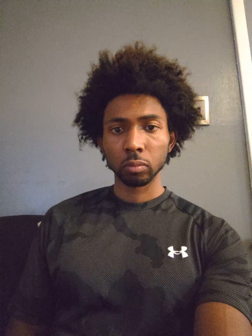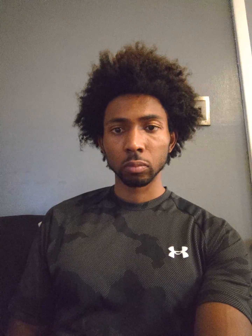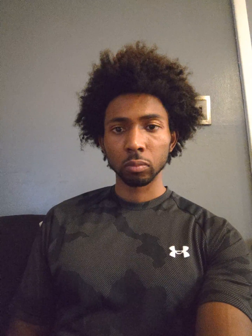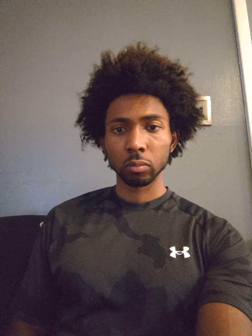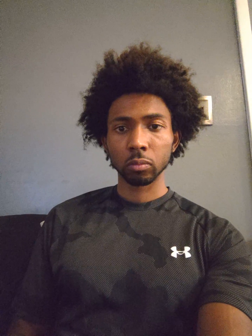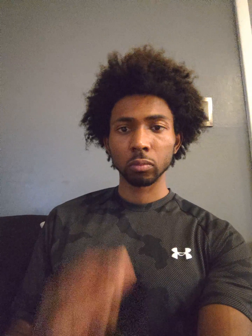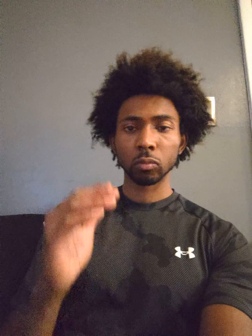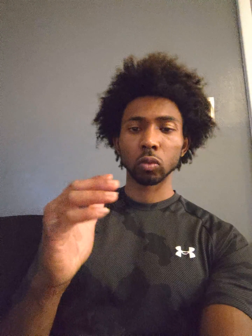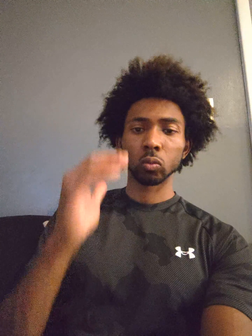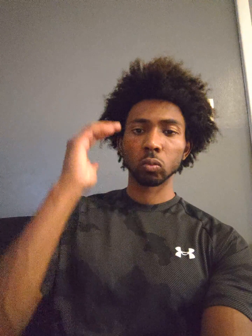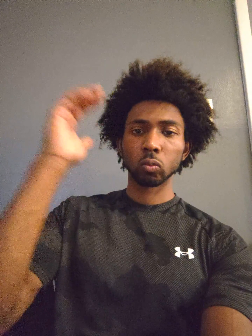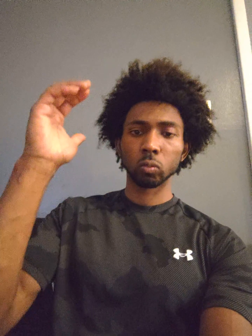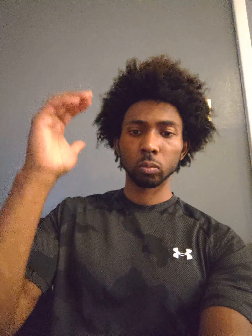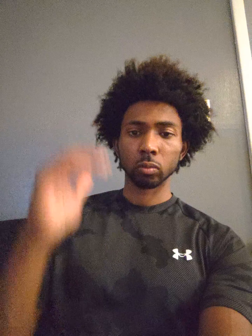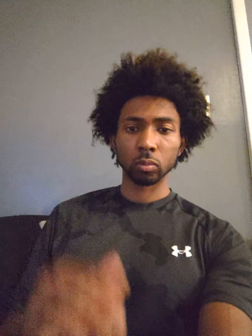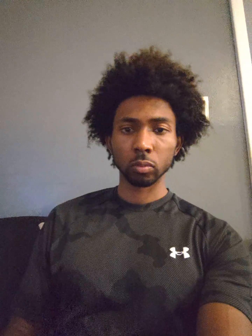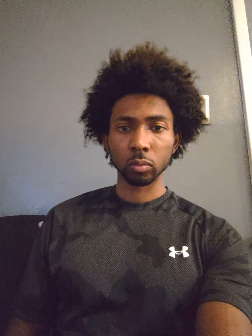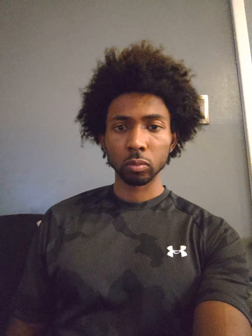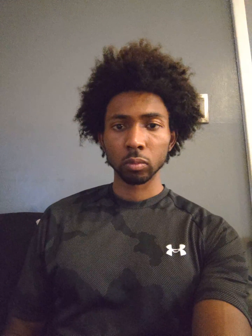big